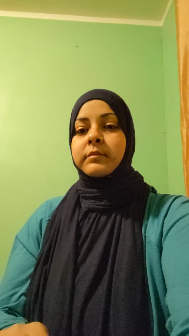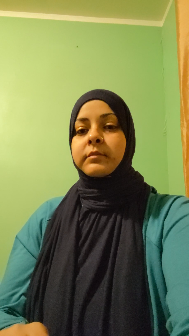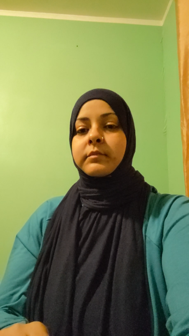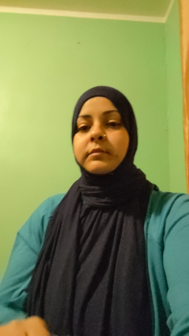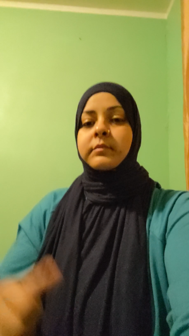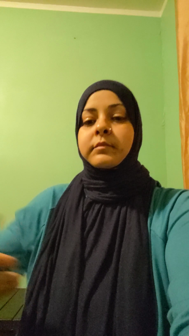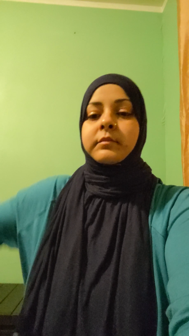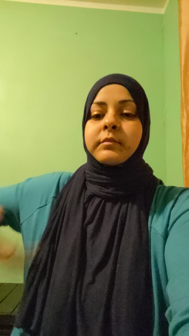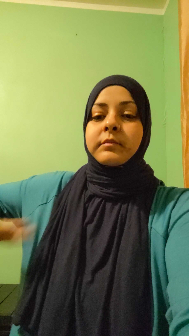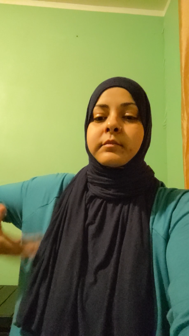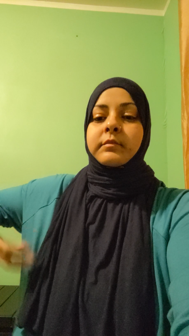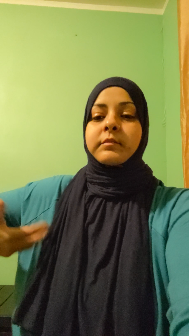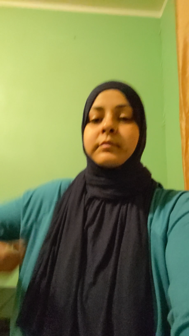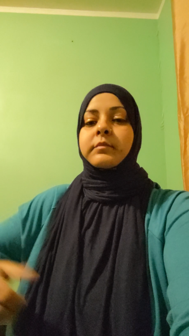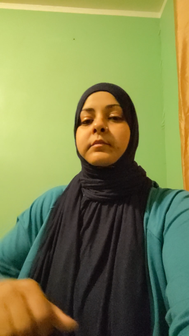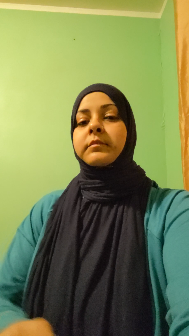monkey